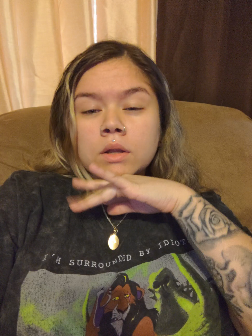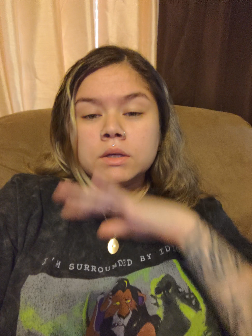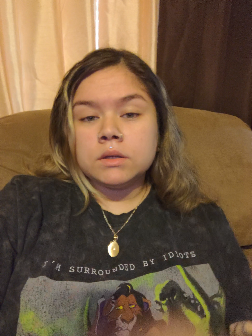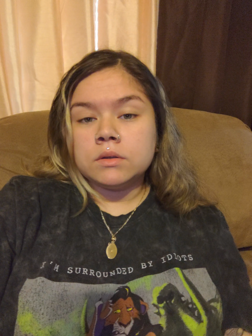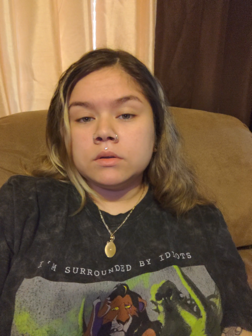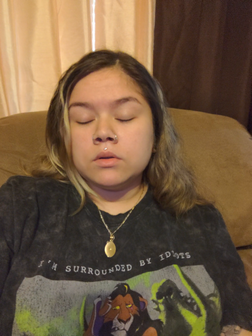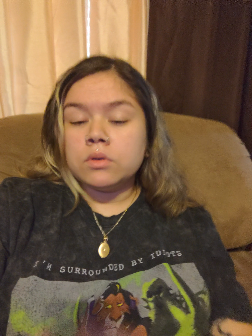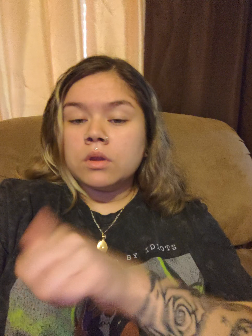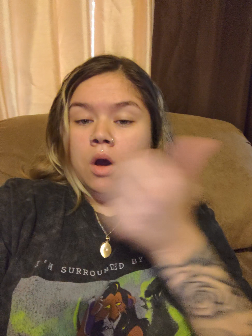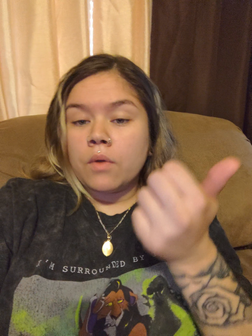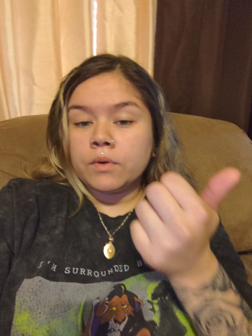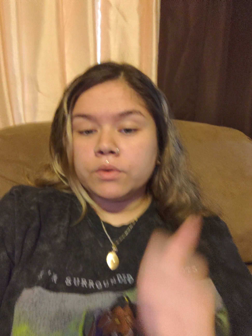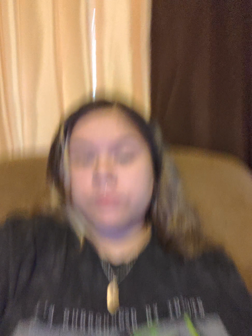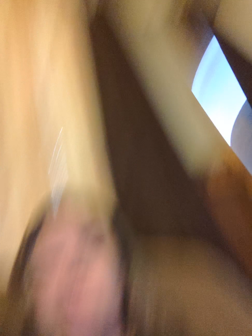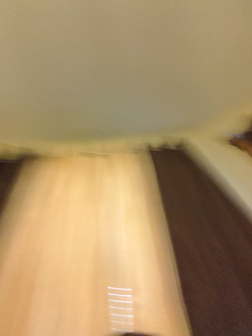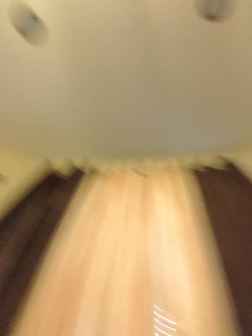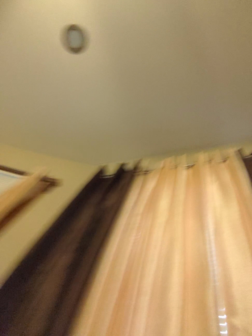other